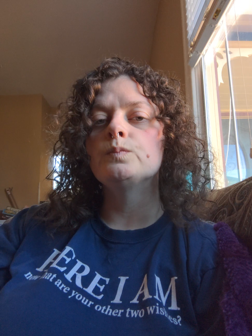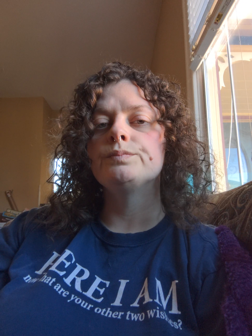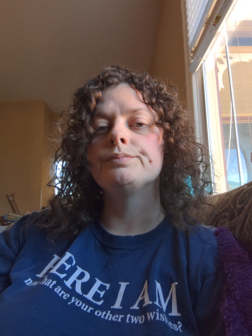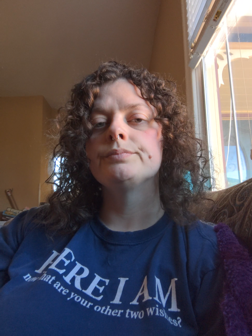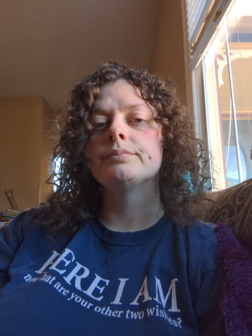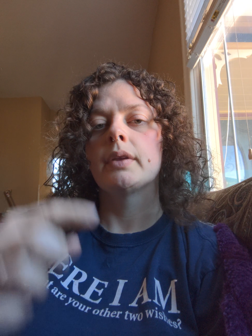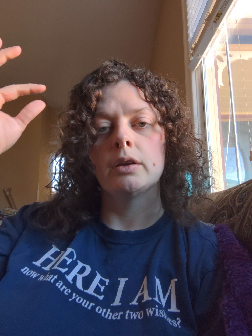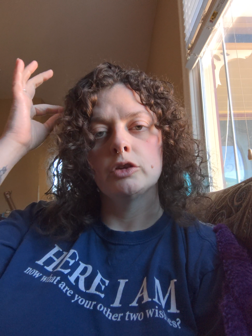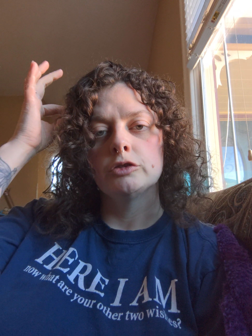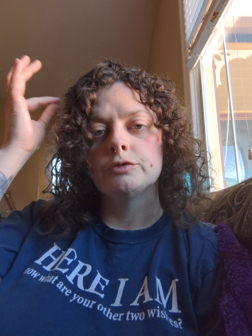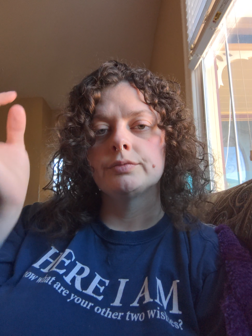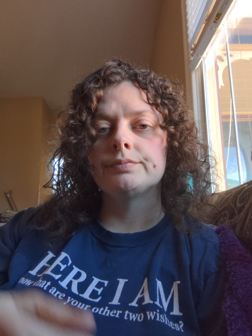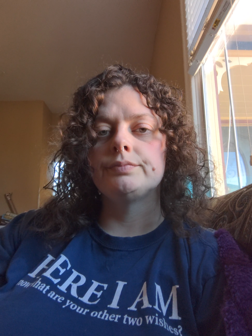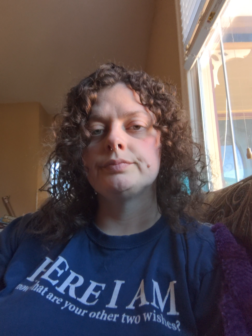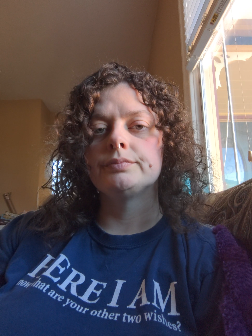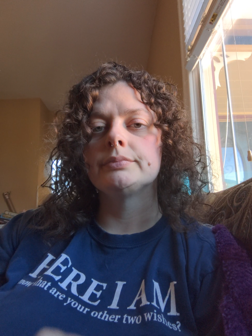hair